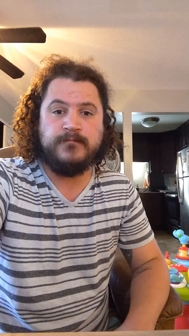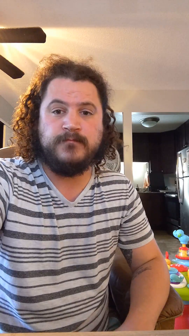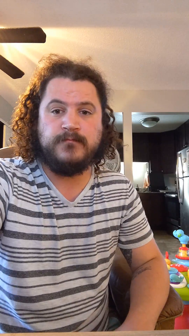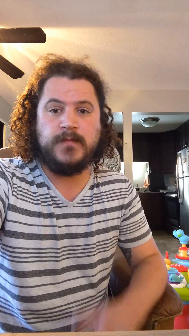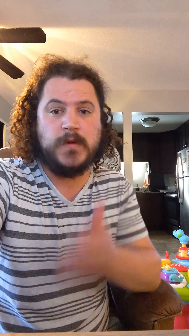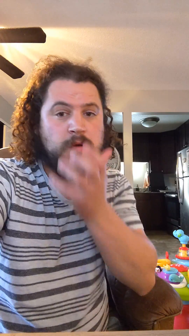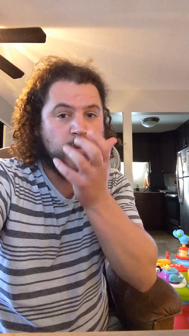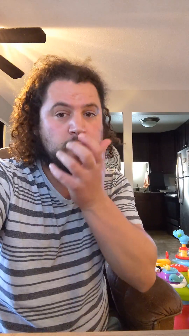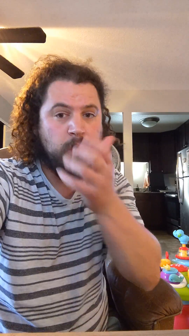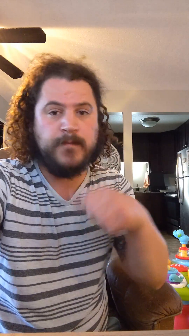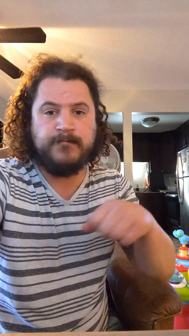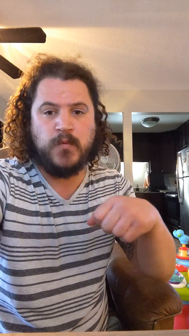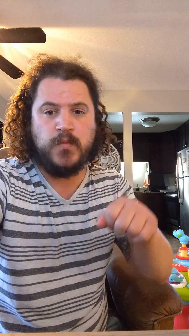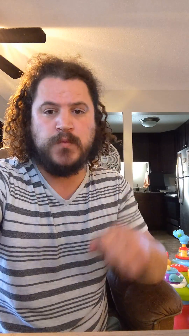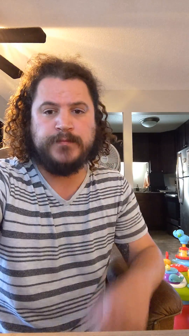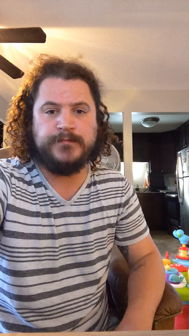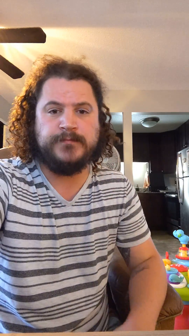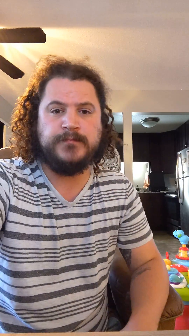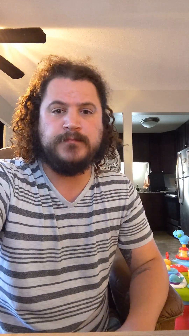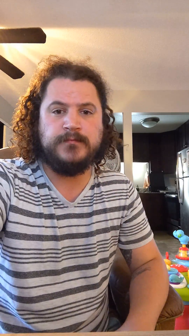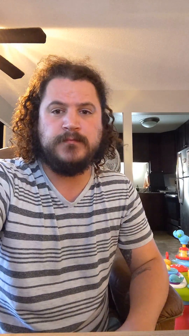lawn mower